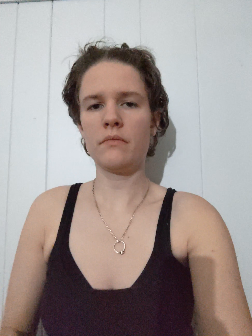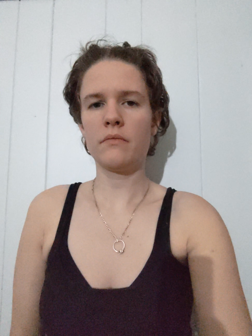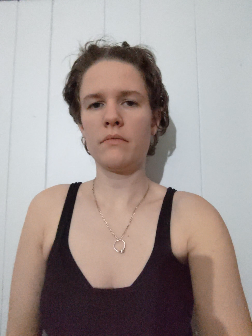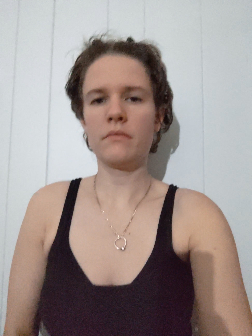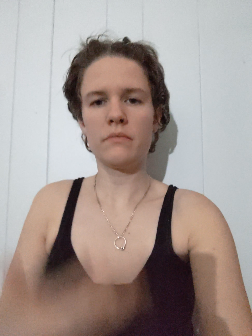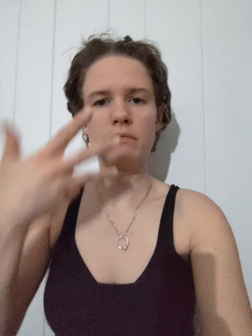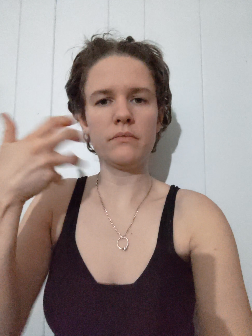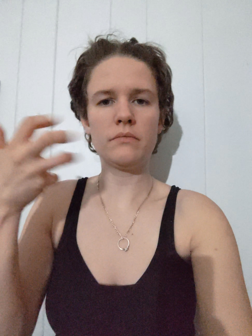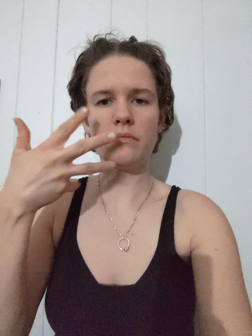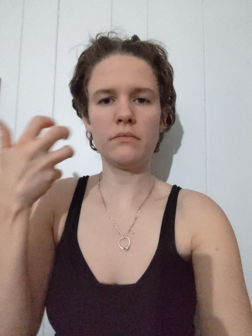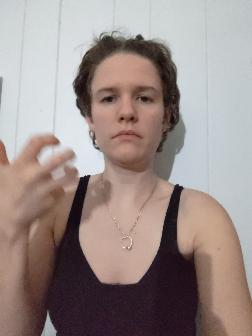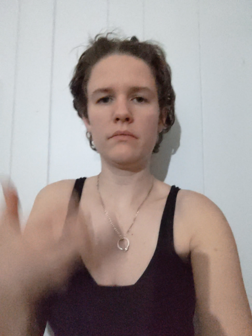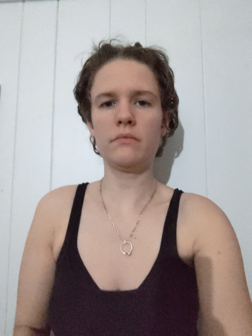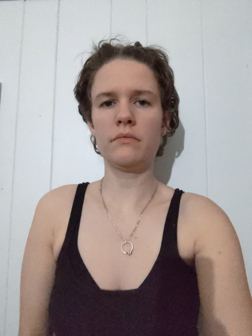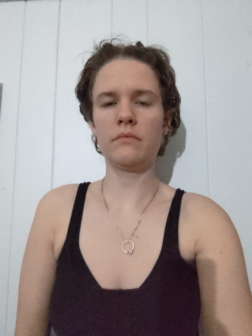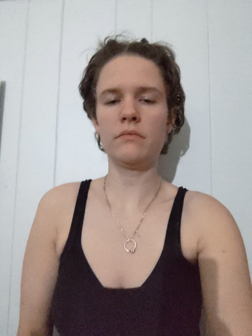tiger